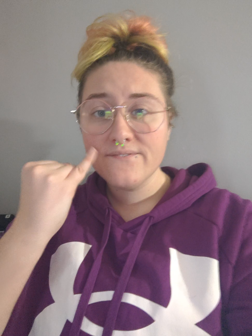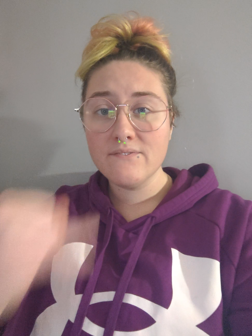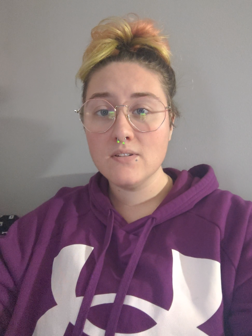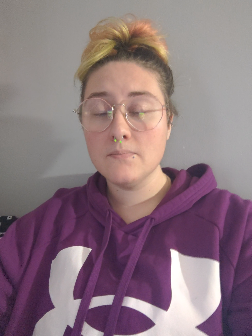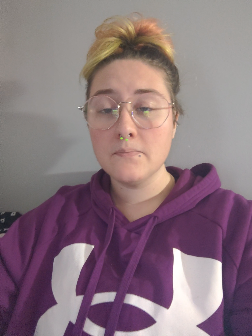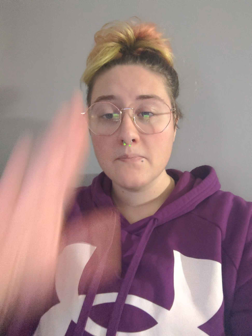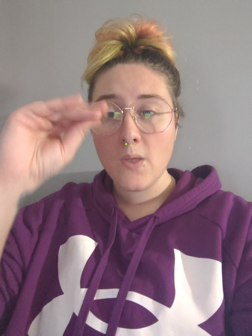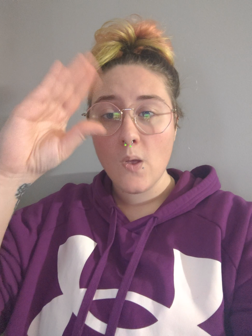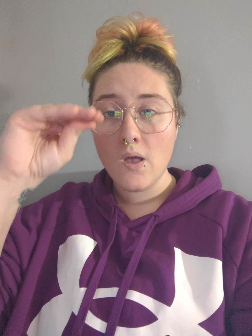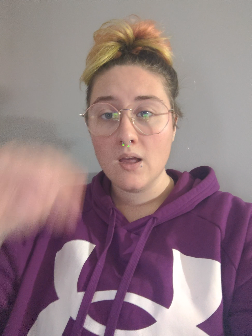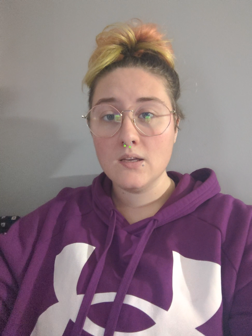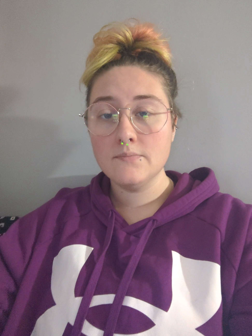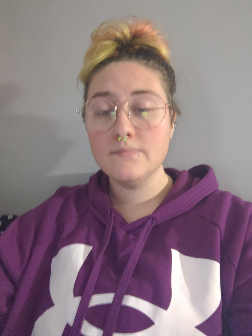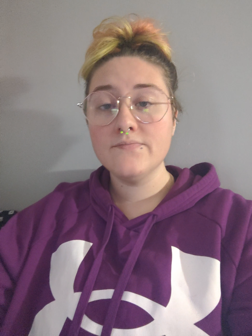boy